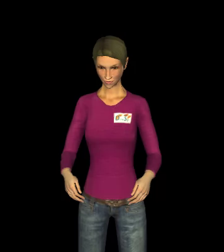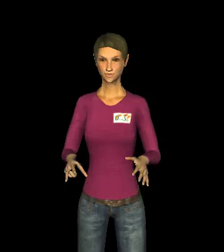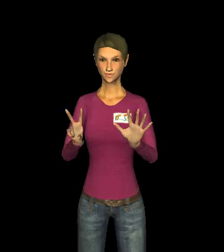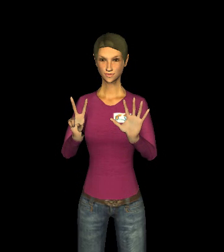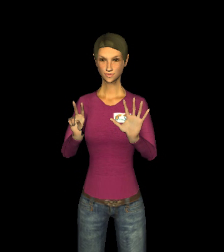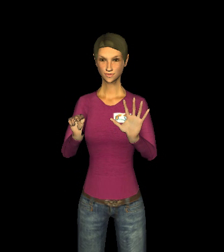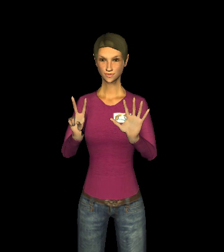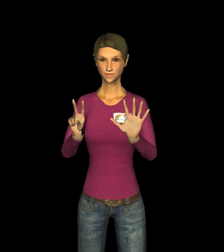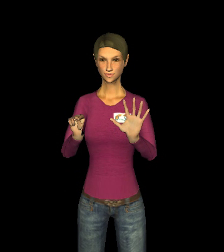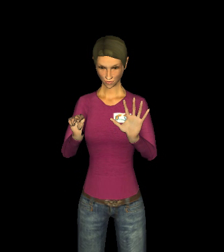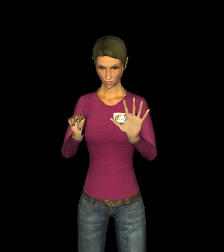80